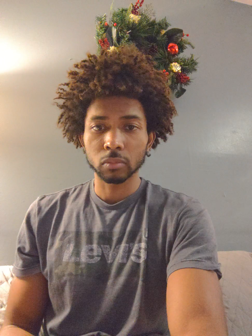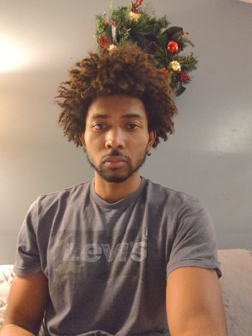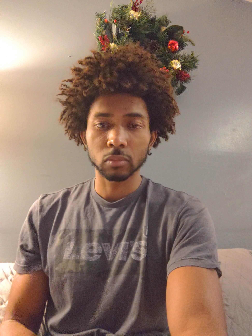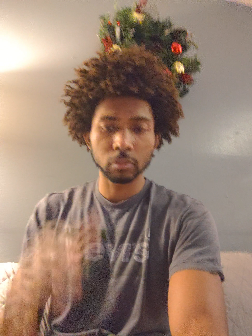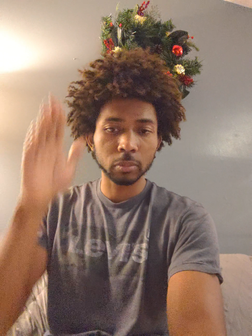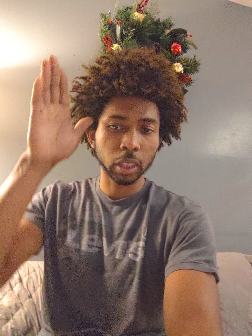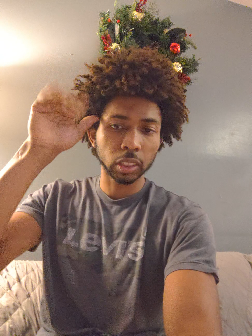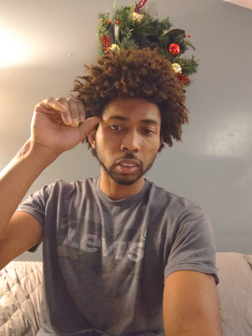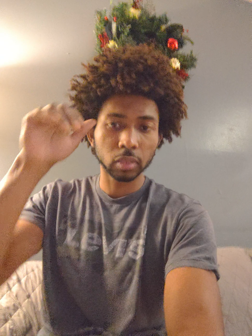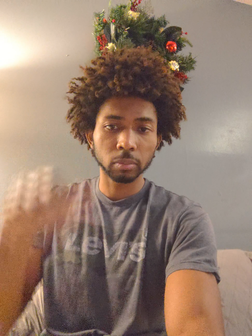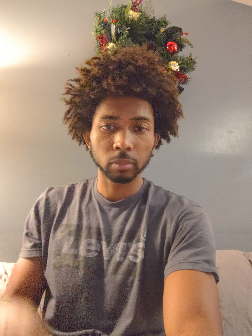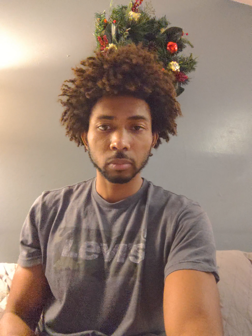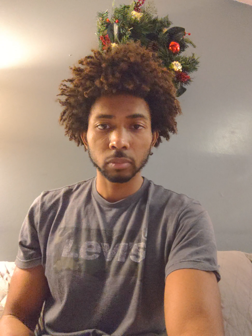donkey